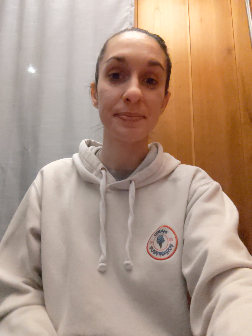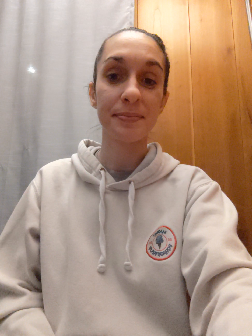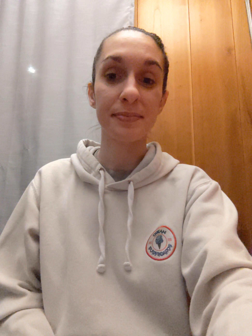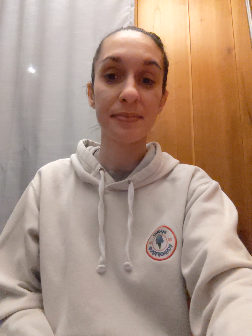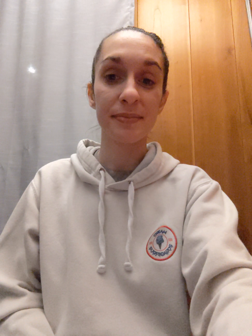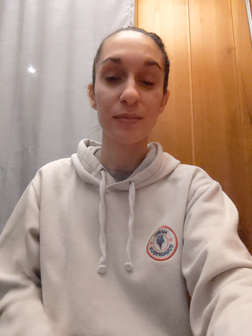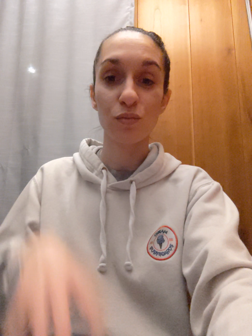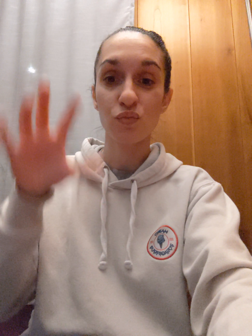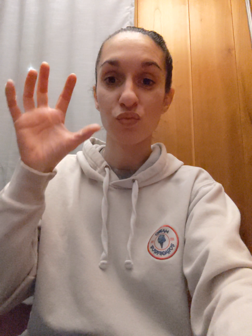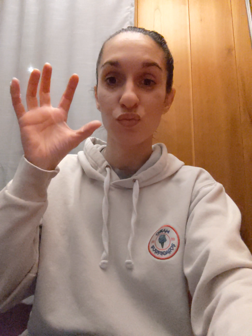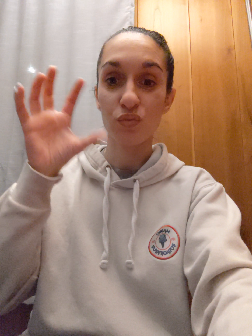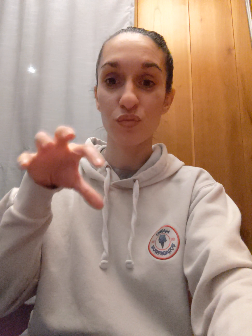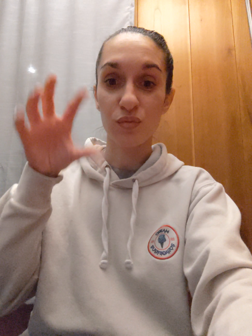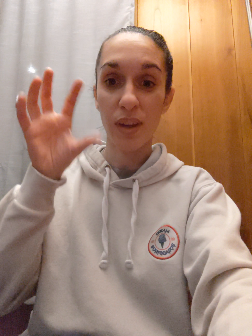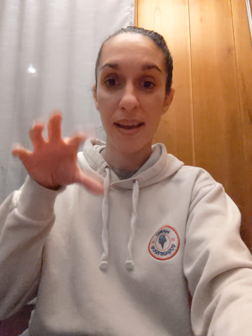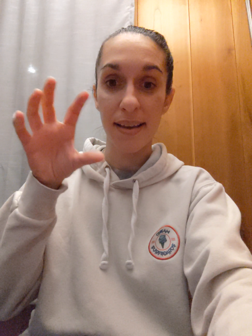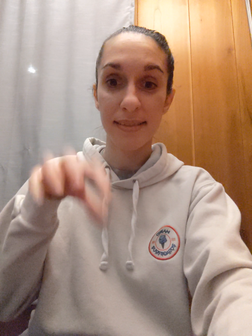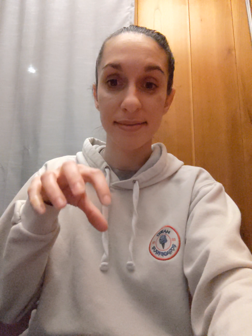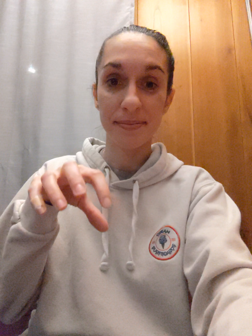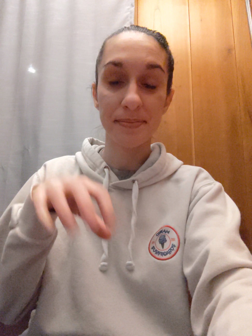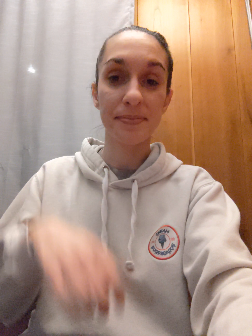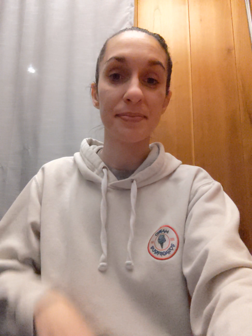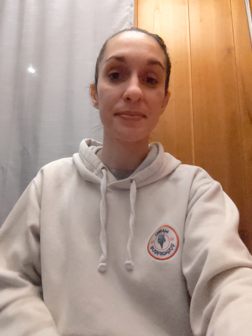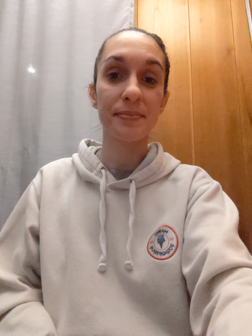rain